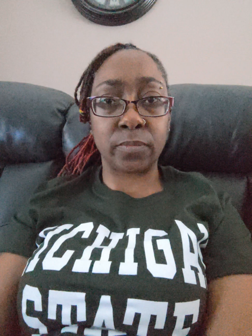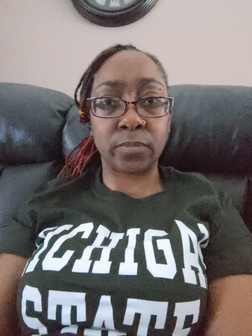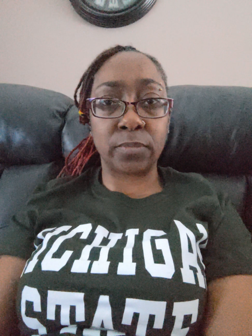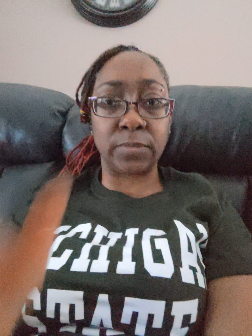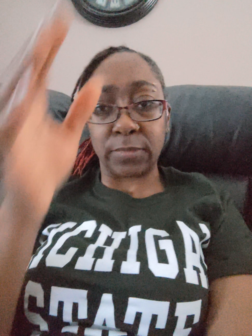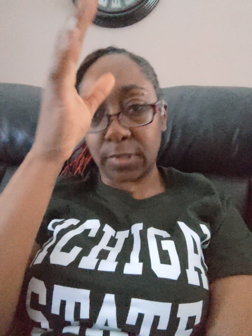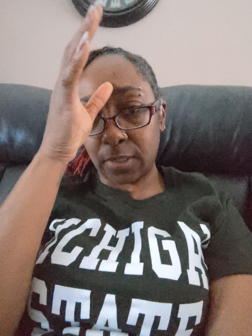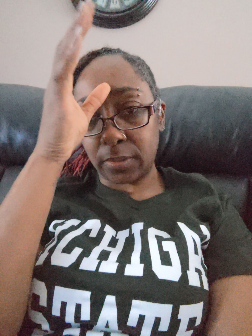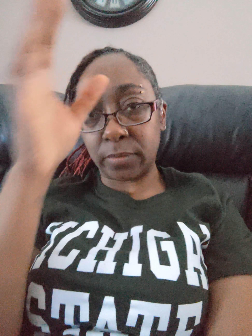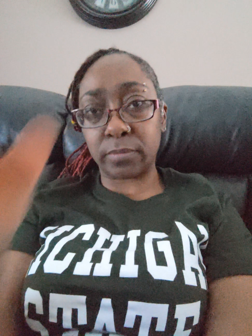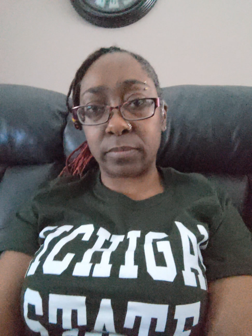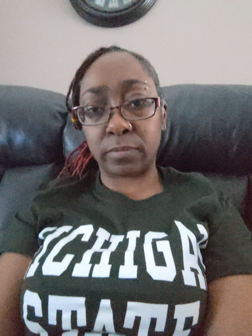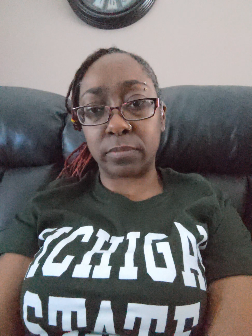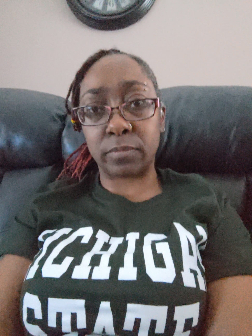dad